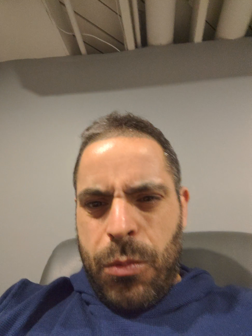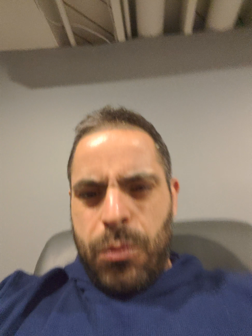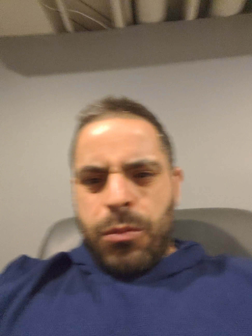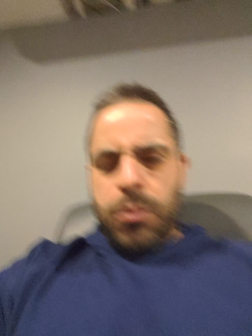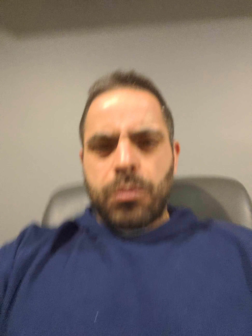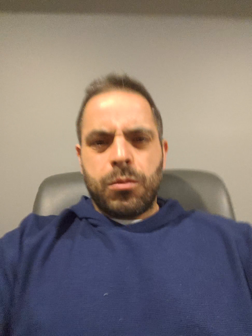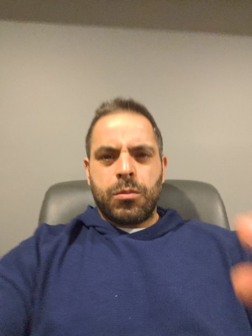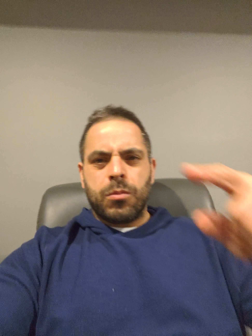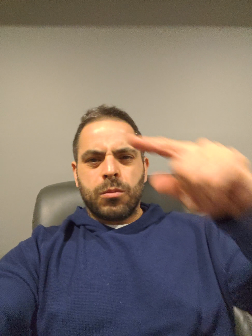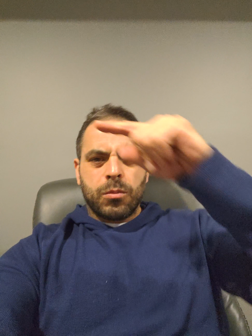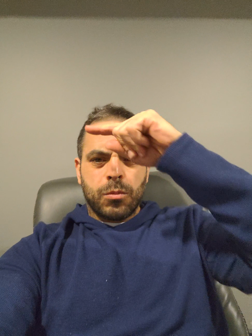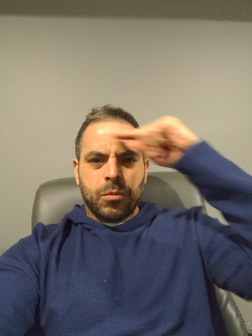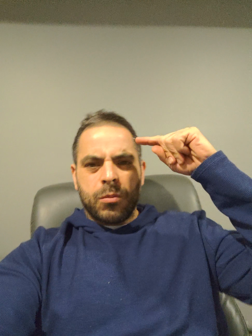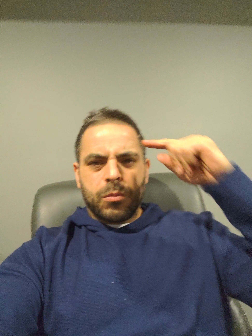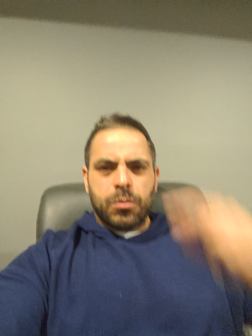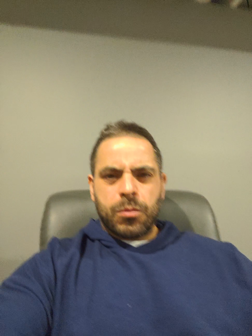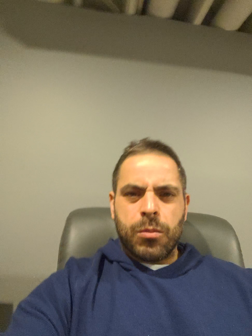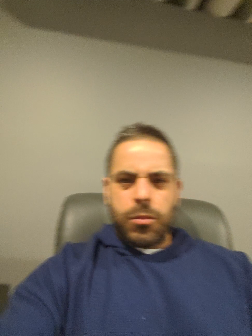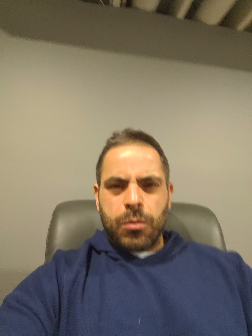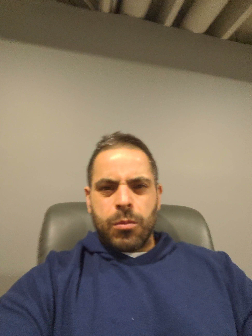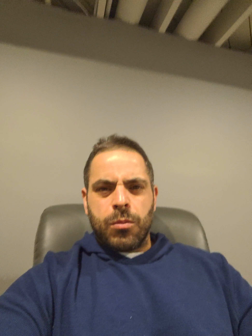black